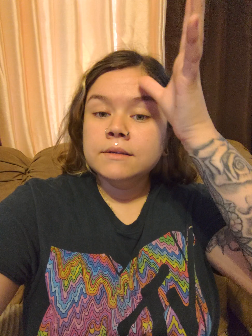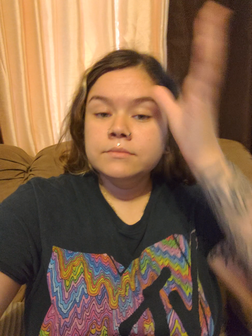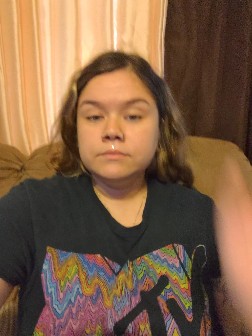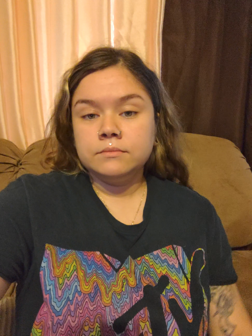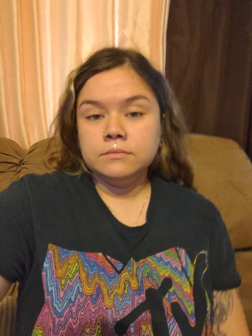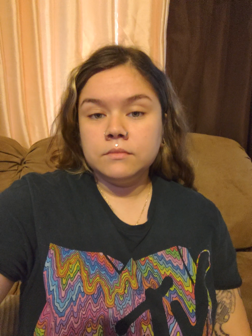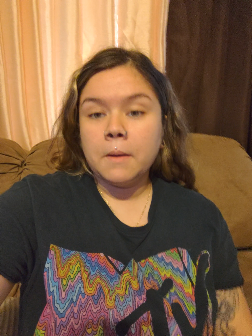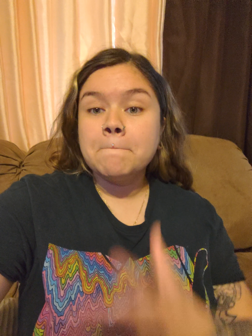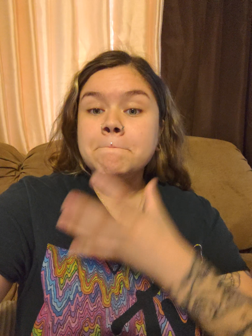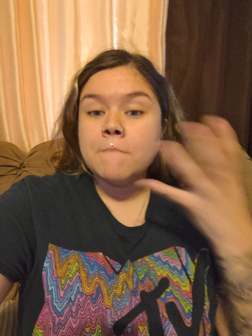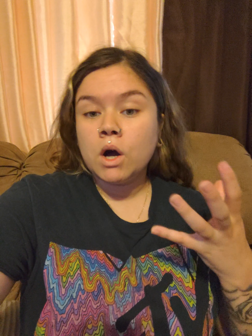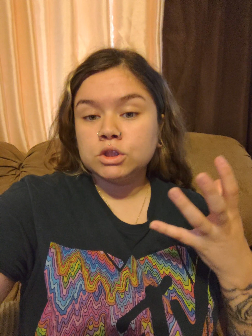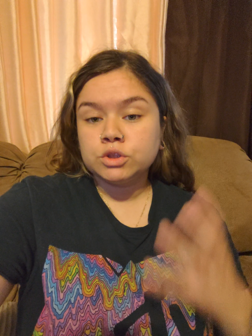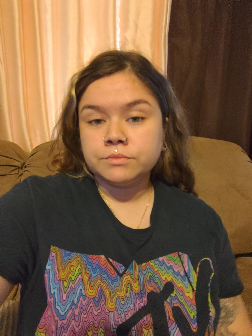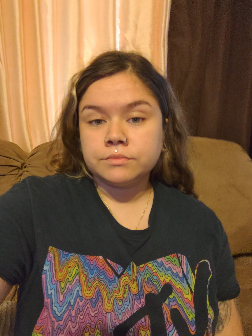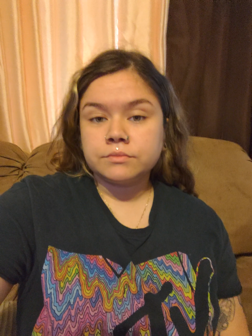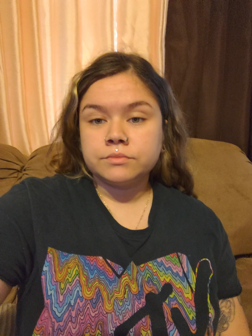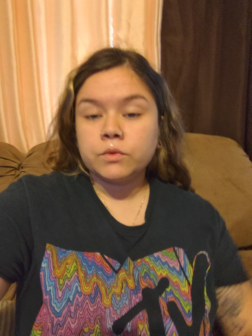much